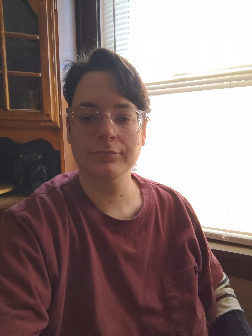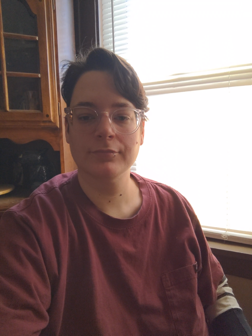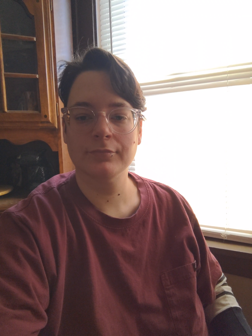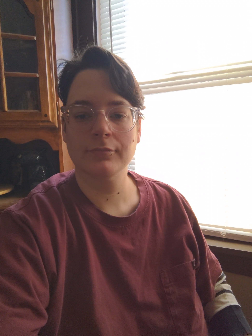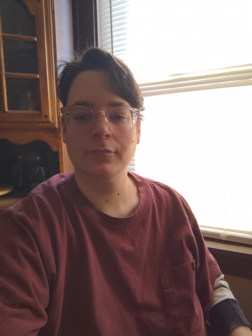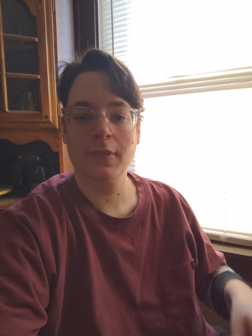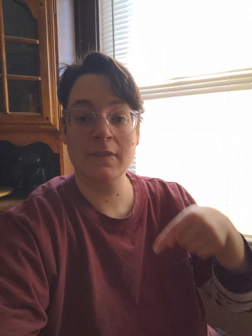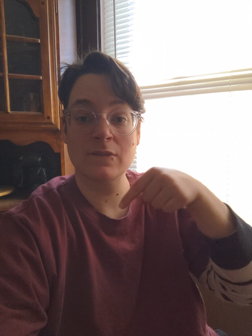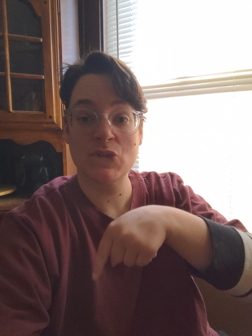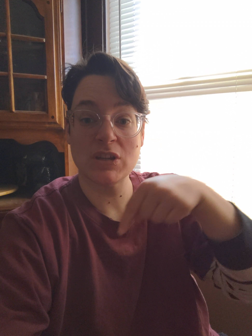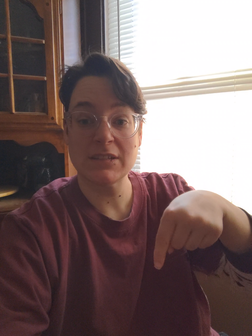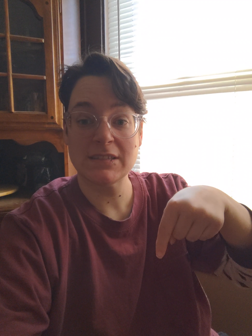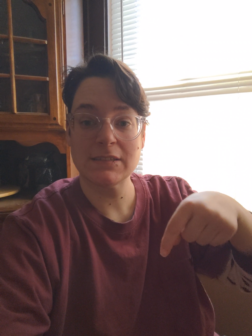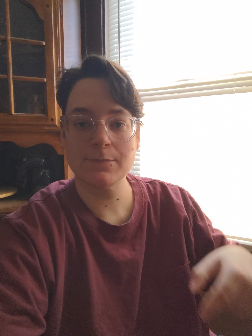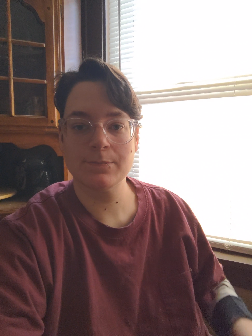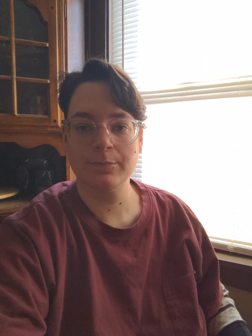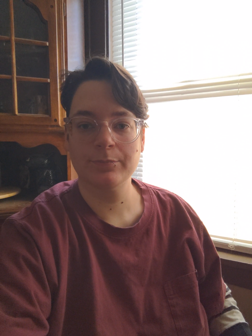feet